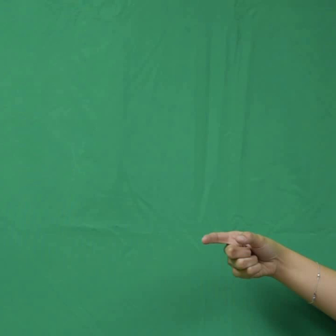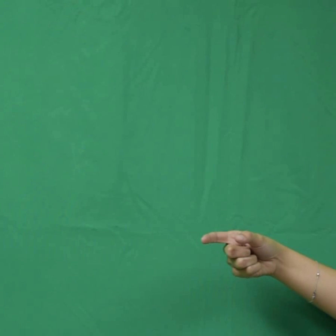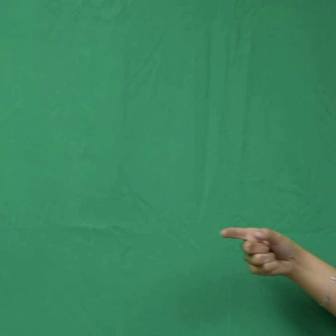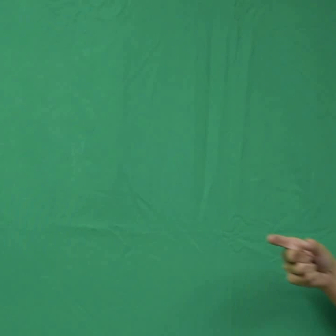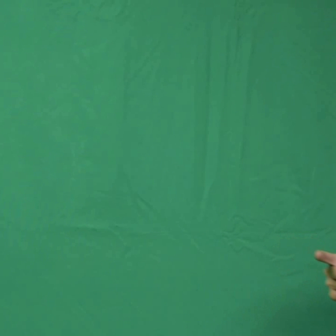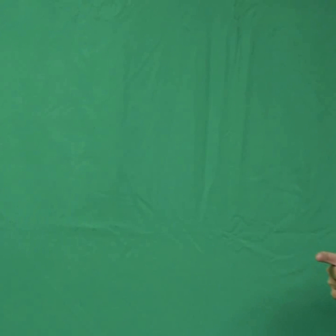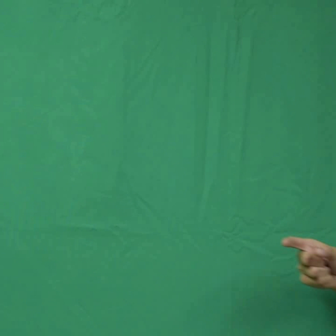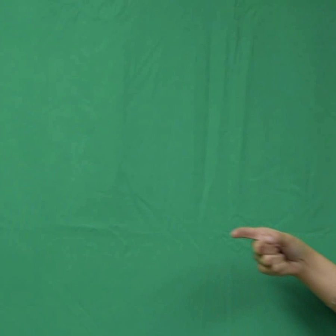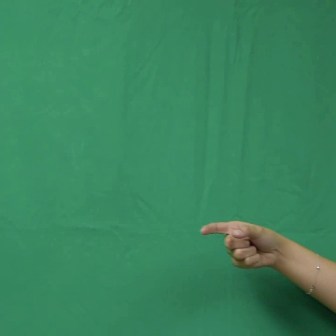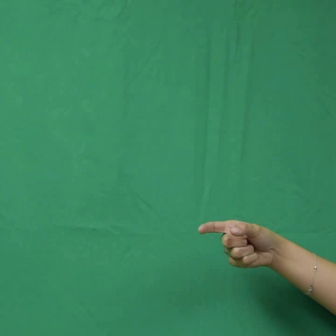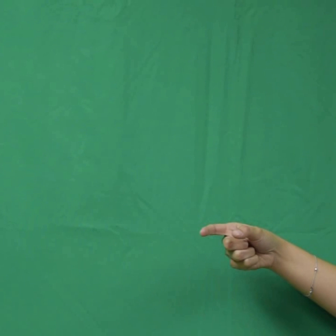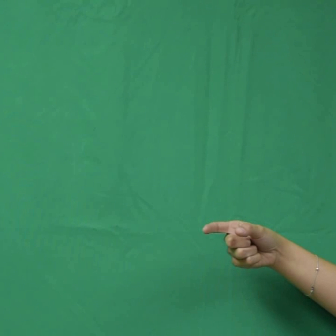X